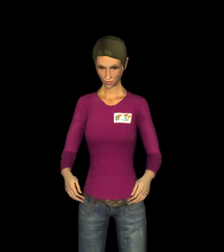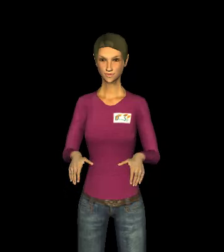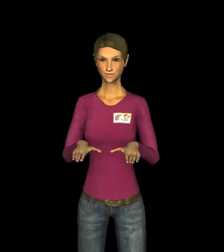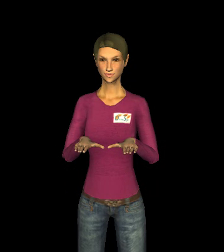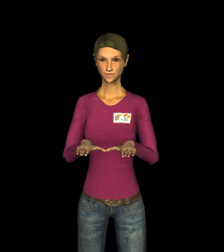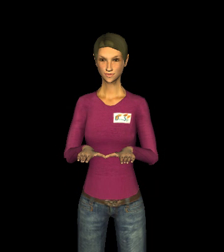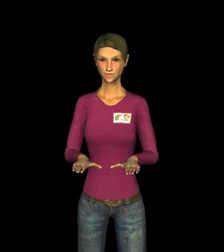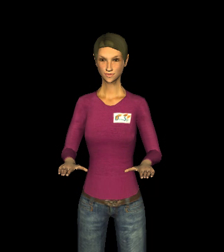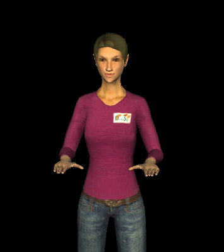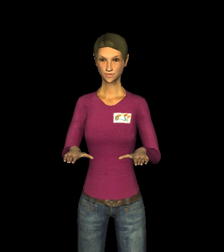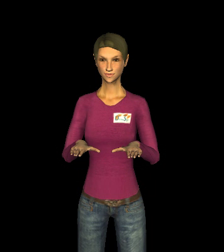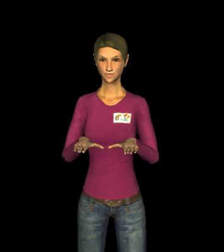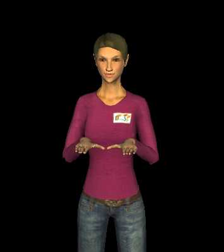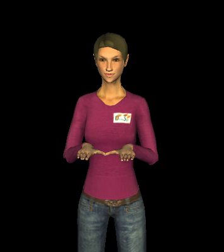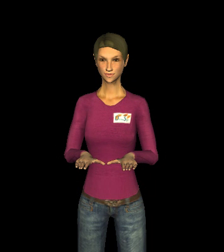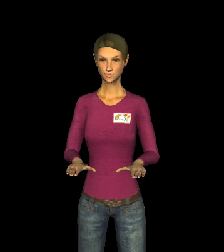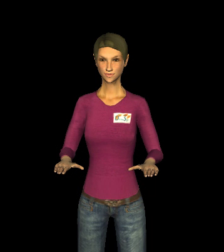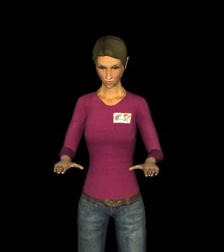ببطء